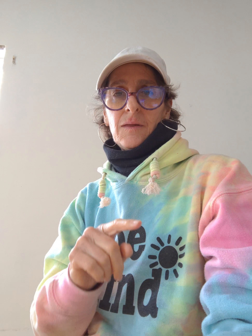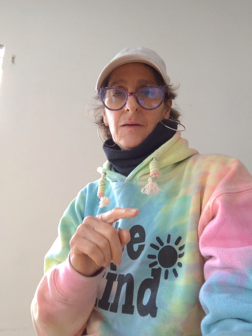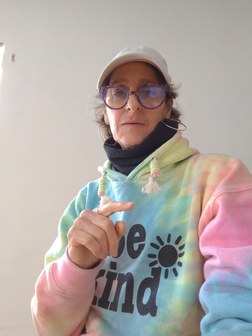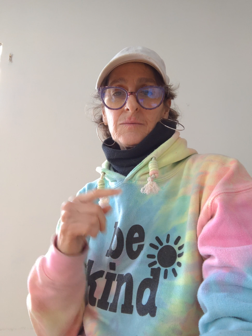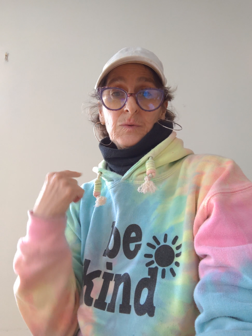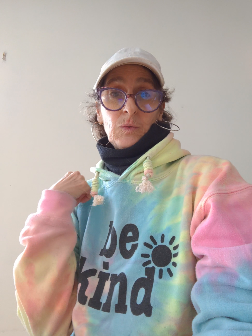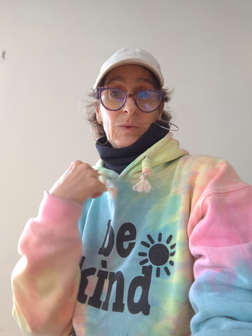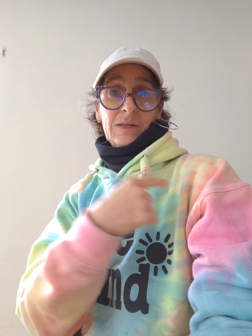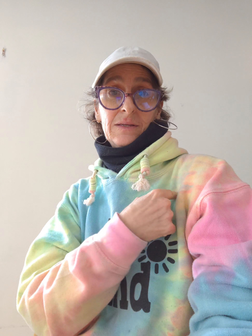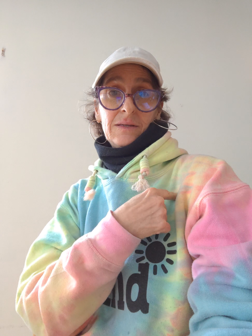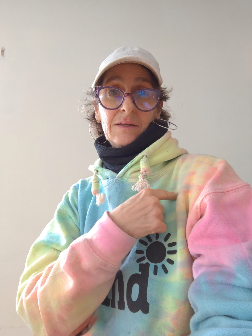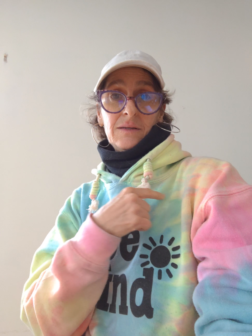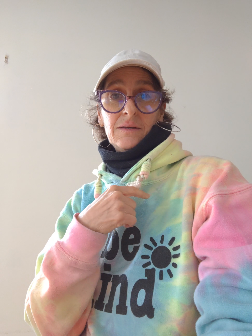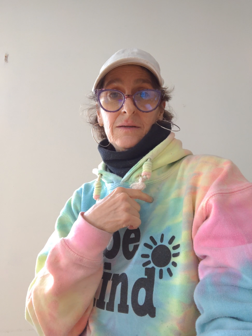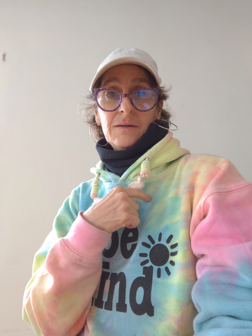we